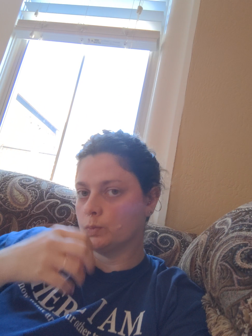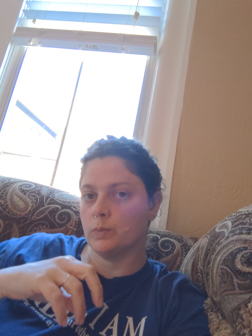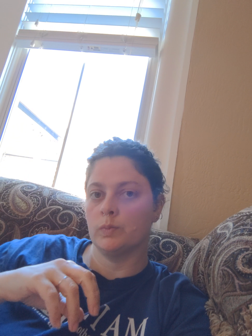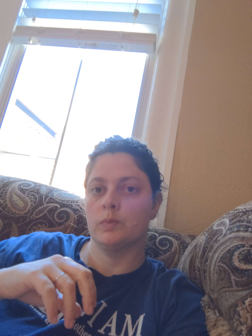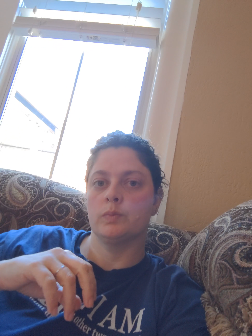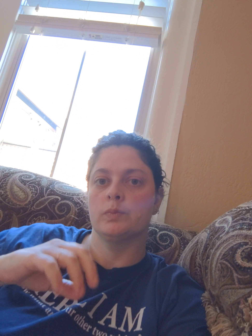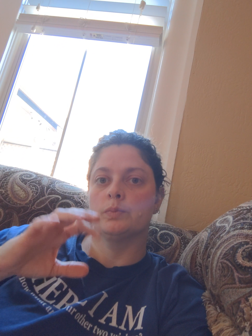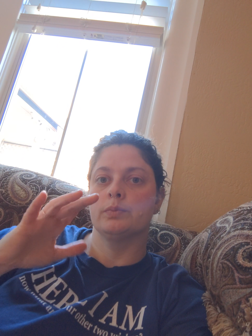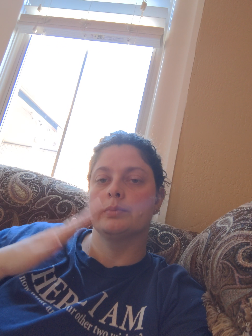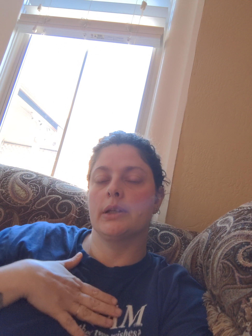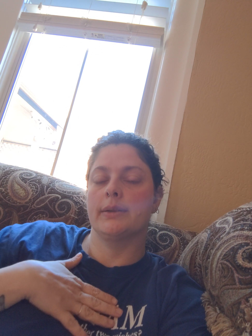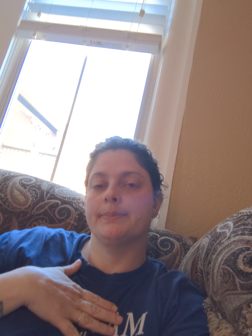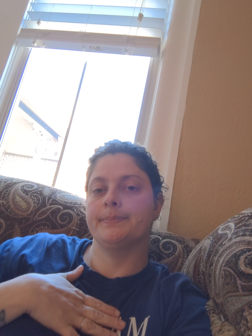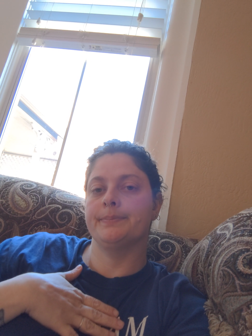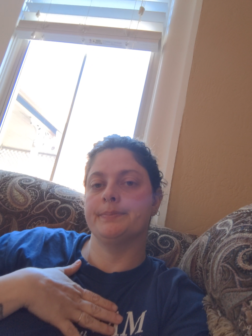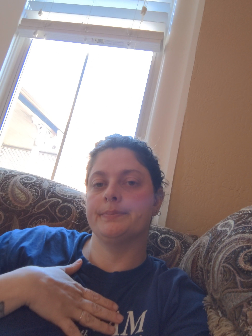my